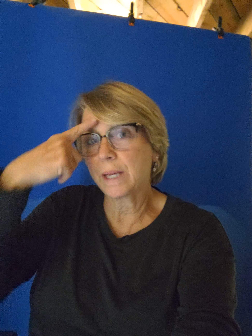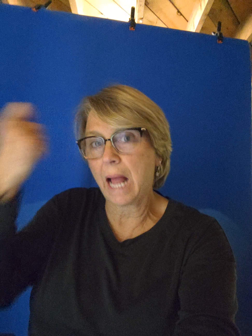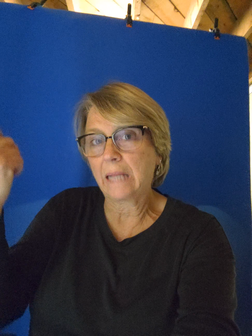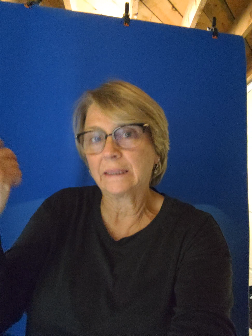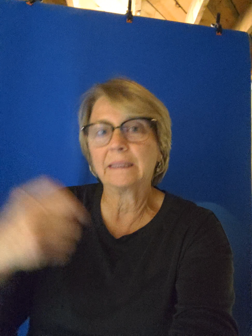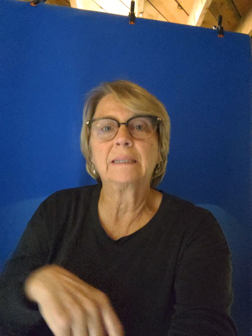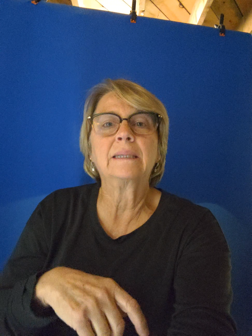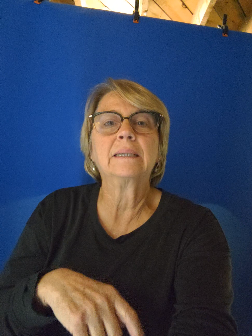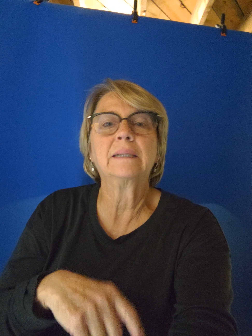because